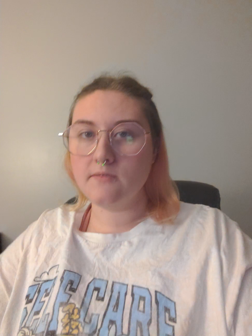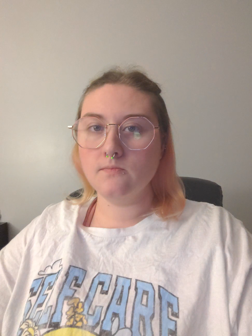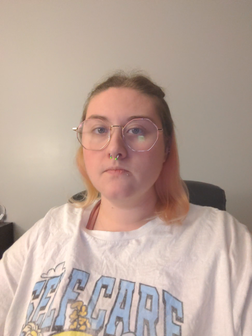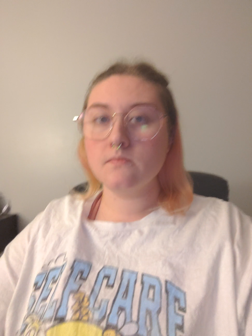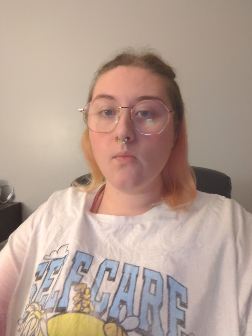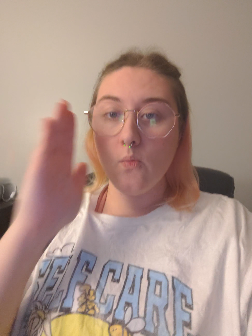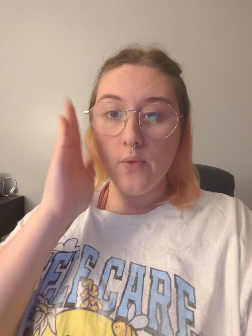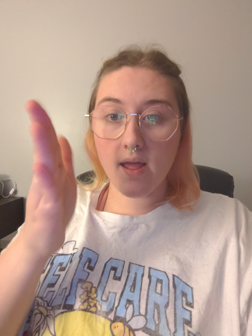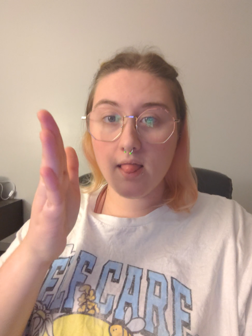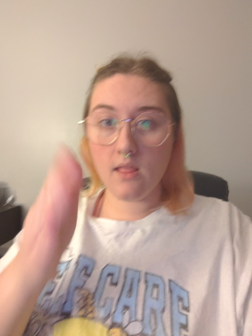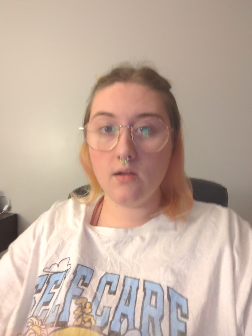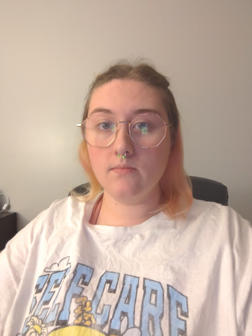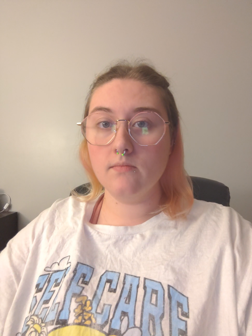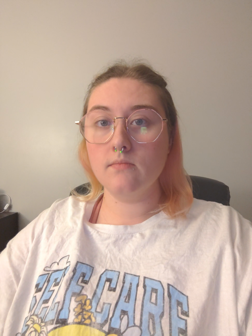will